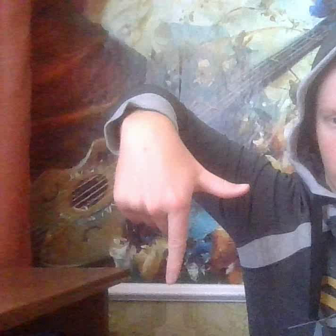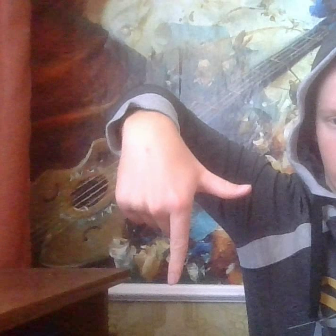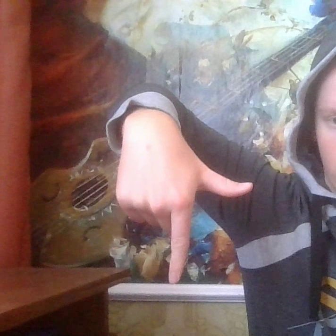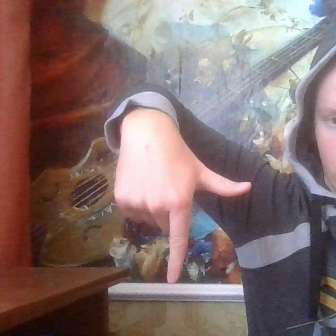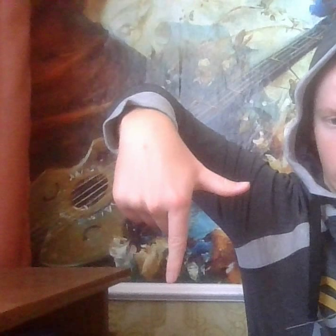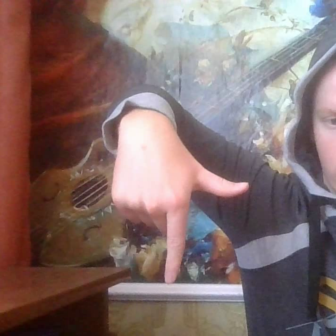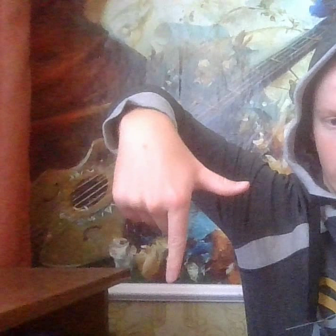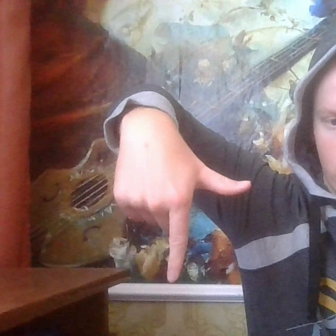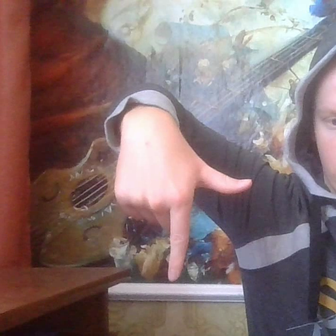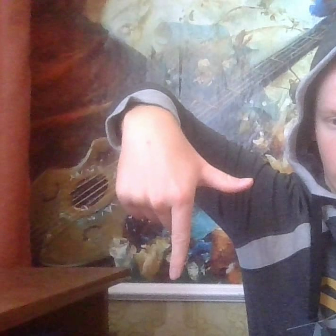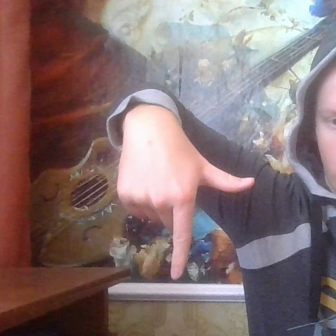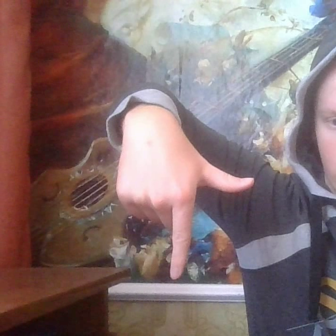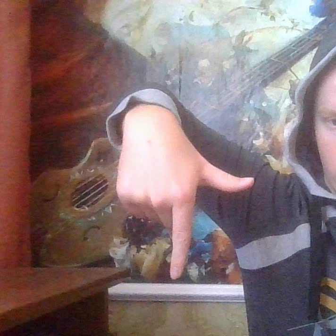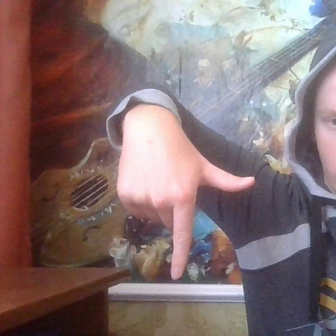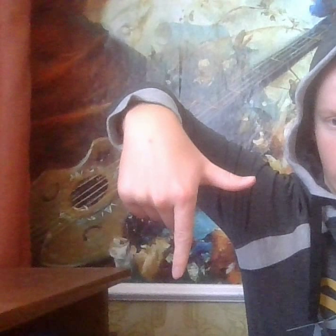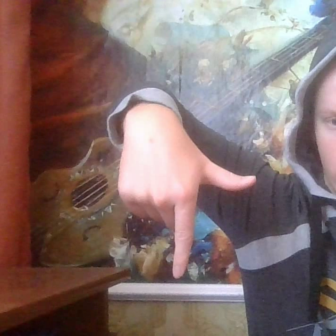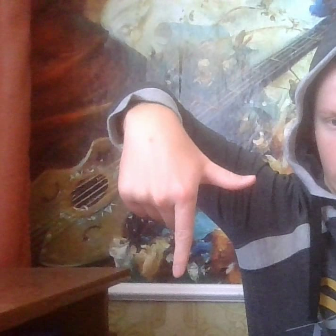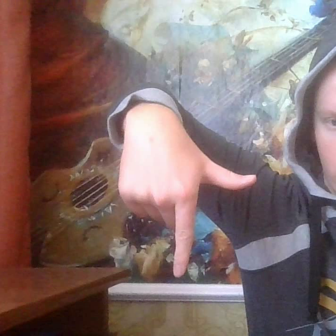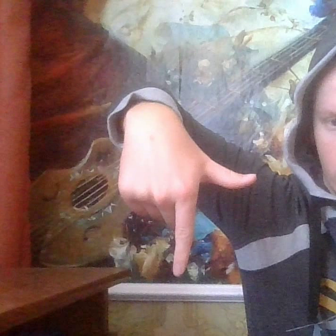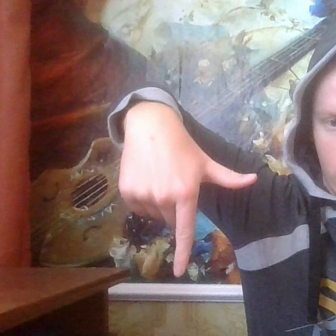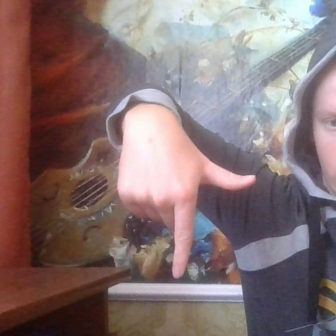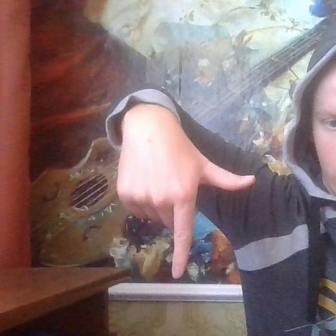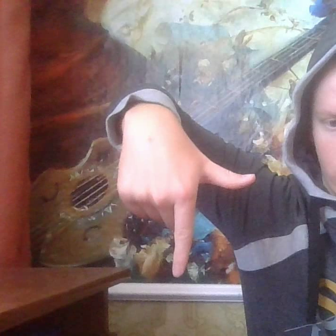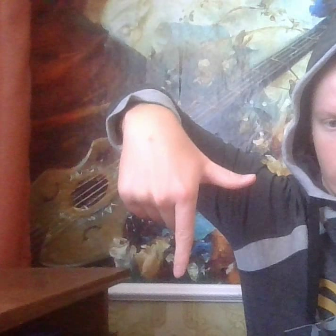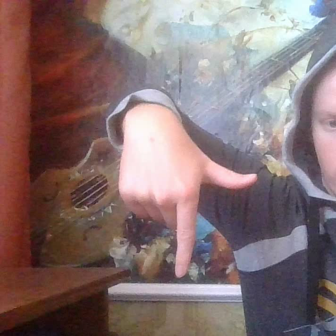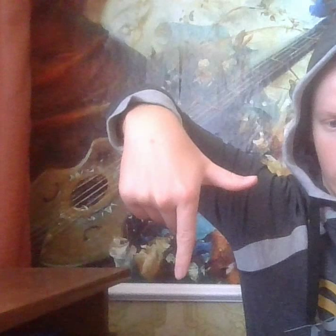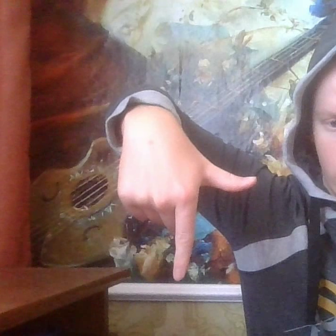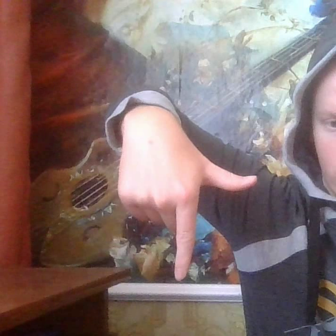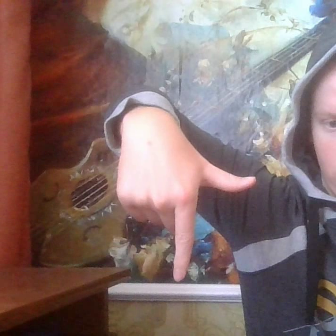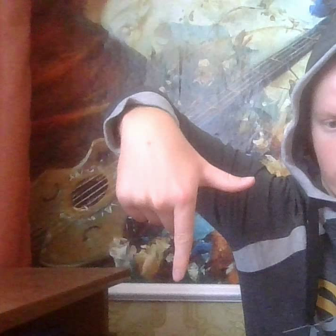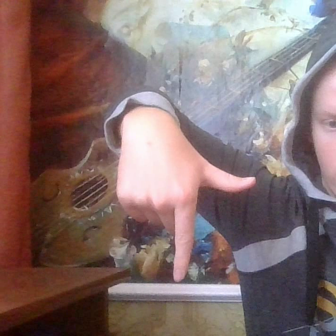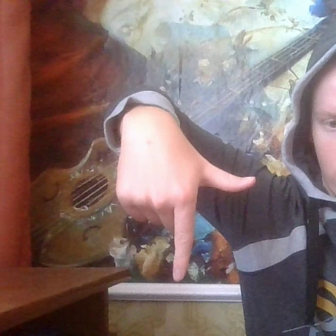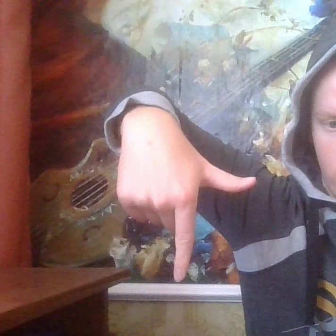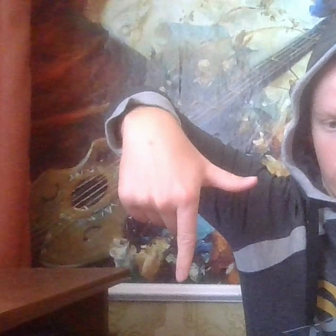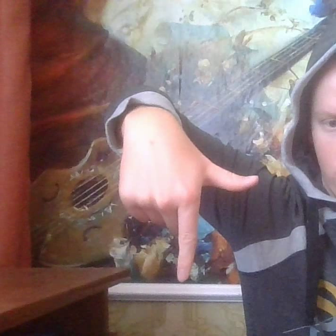Г